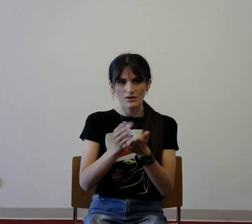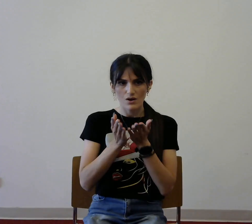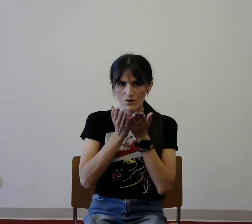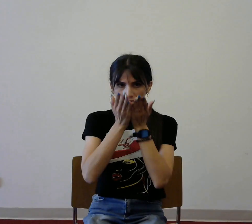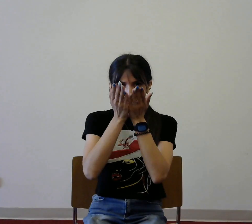oxumaq